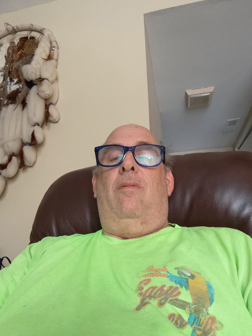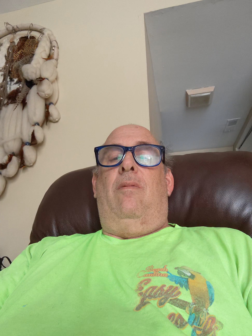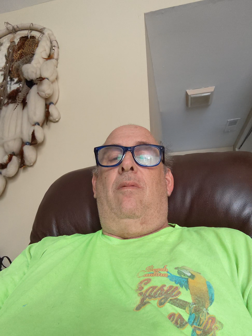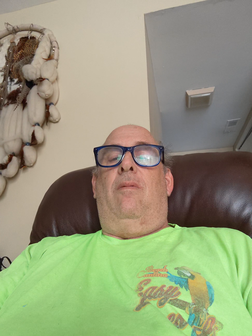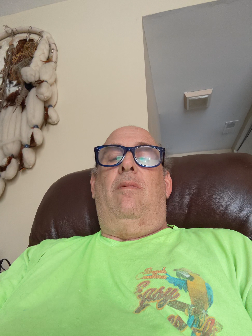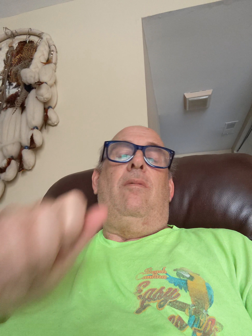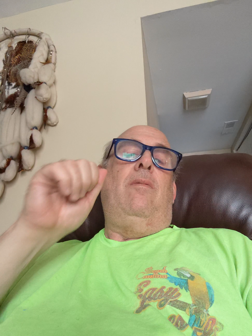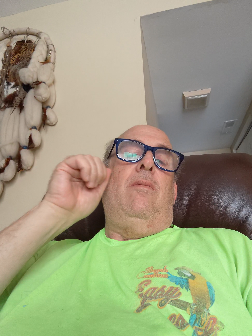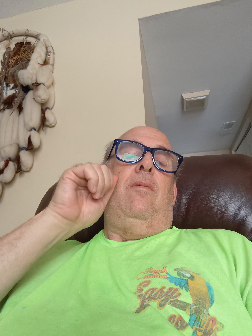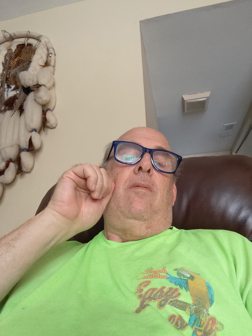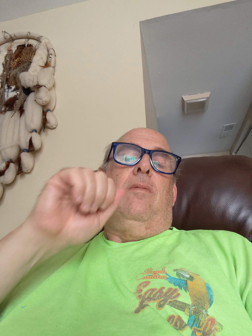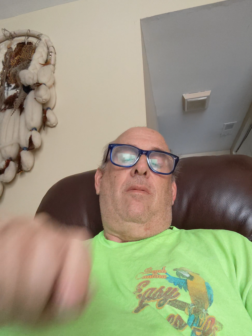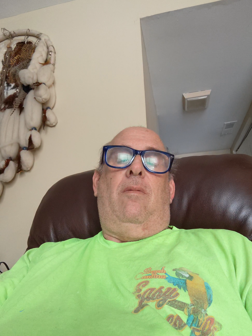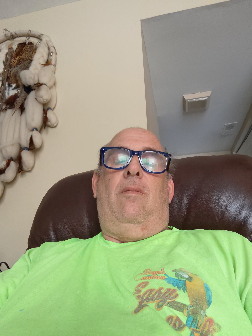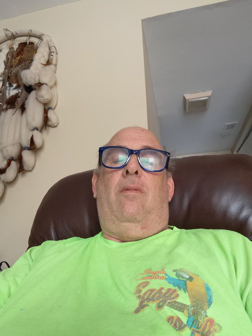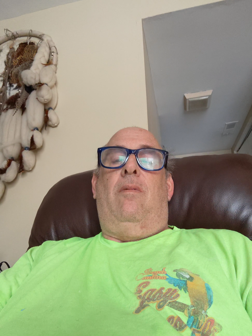aunt